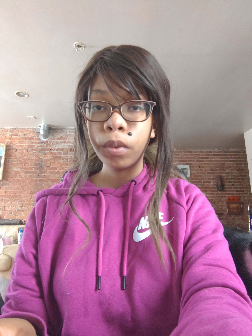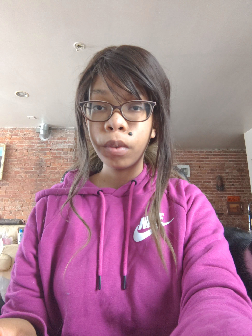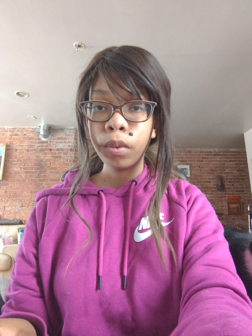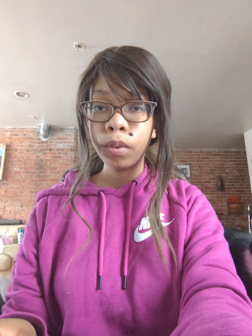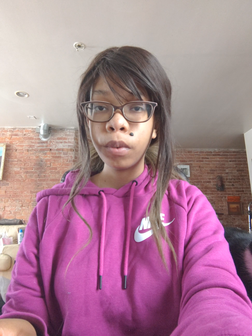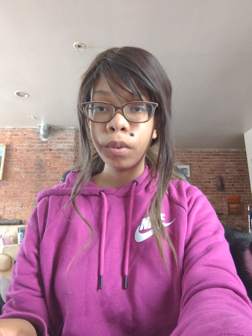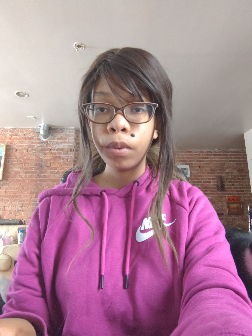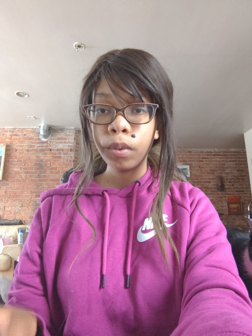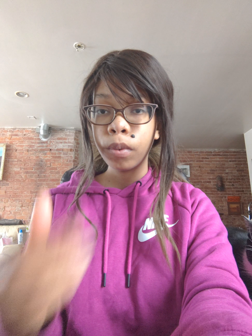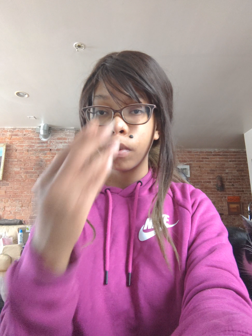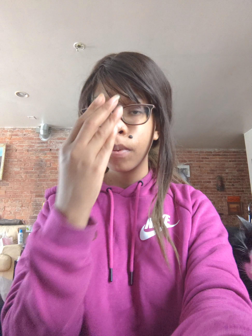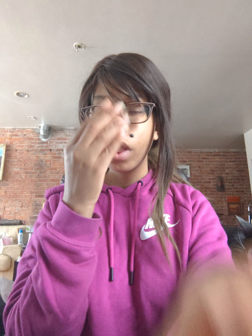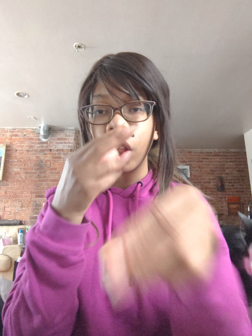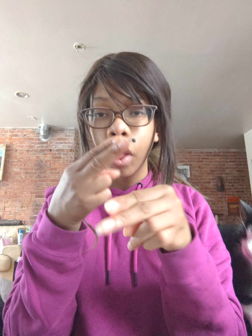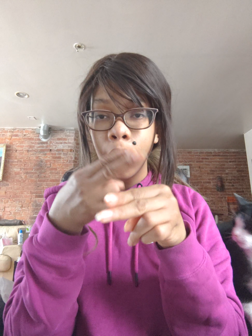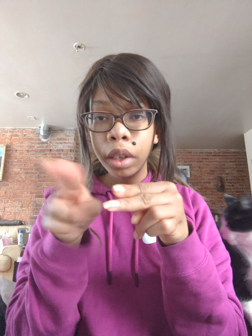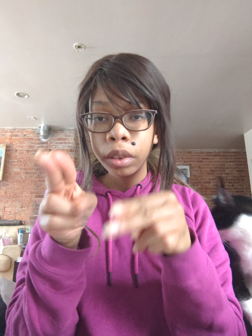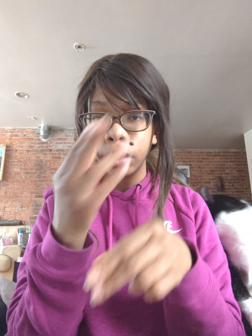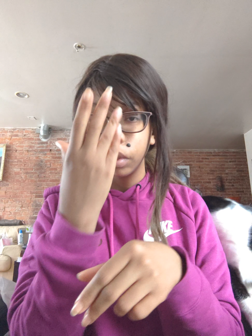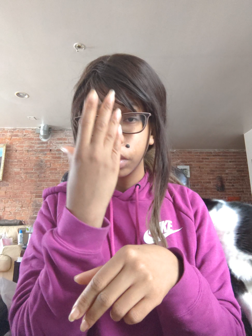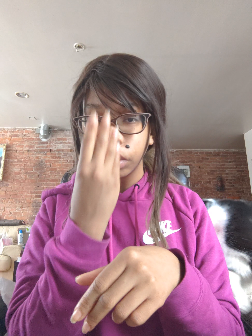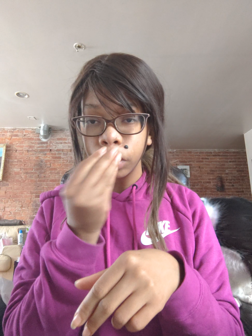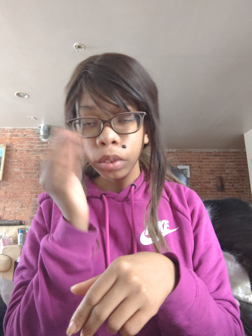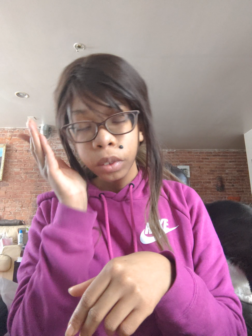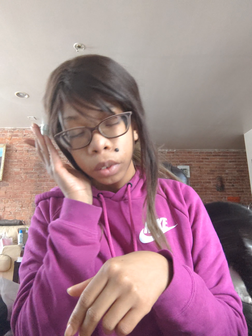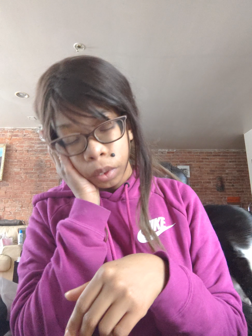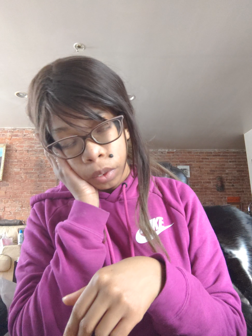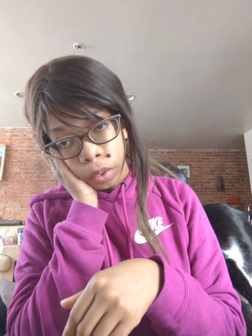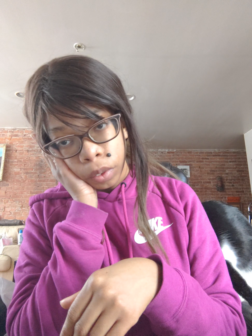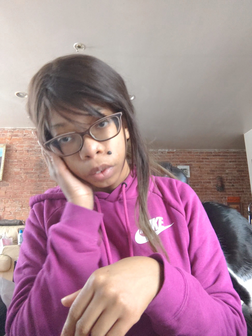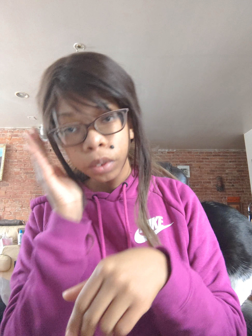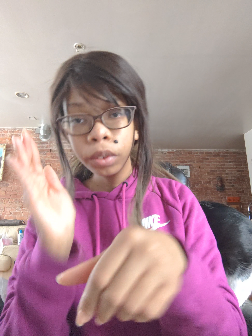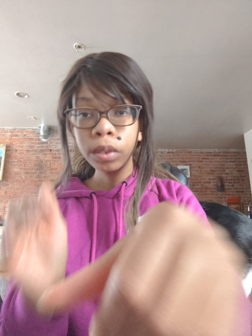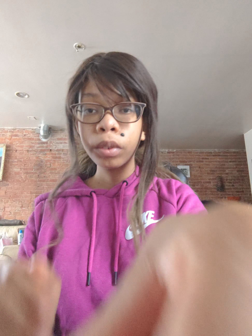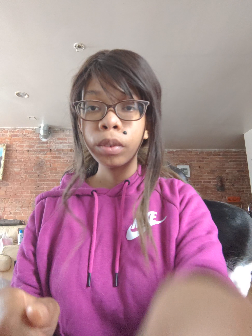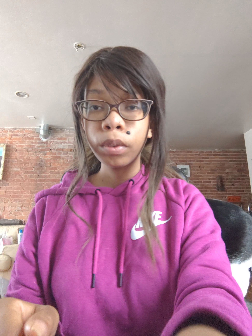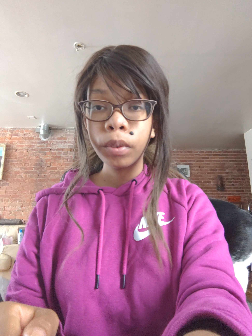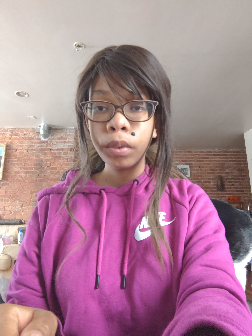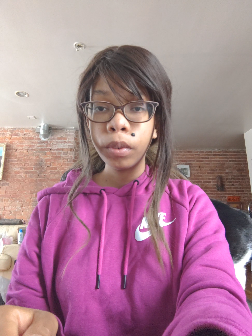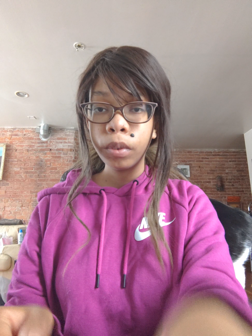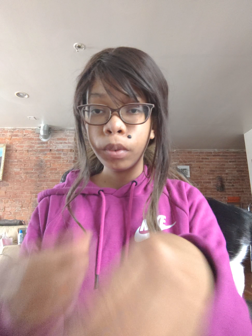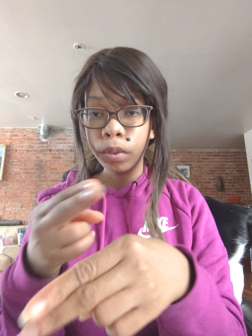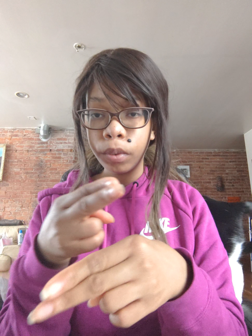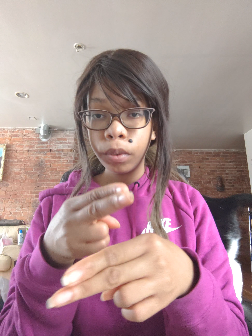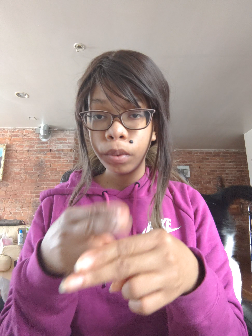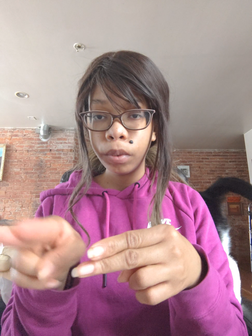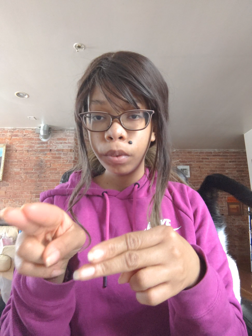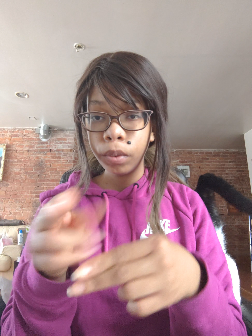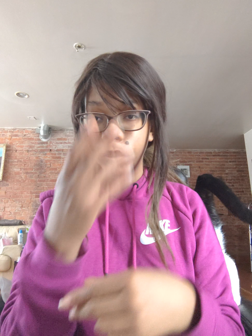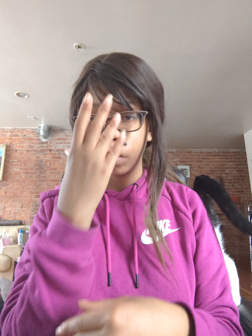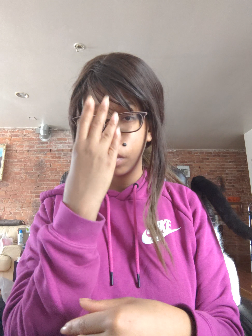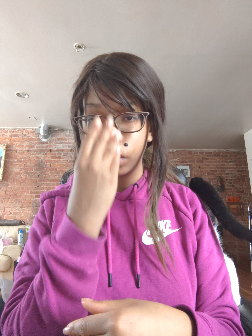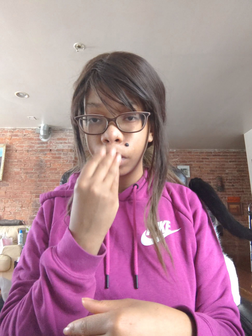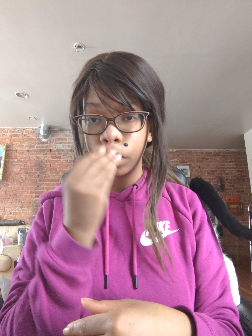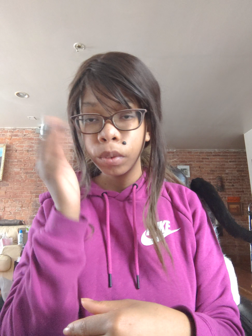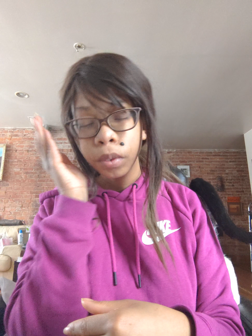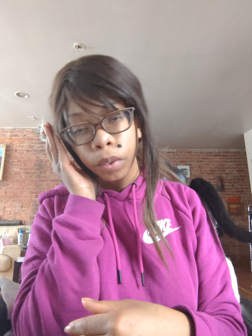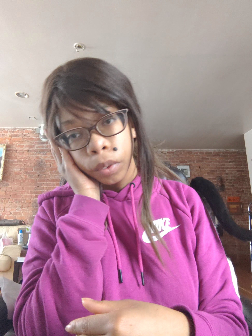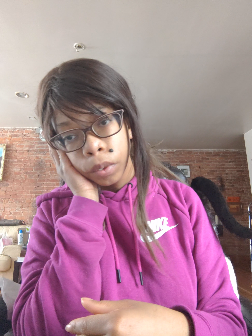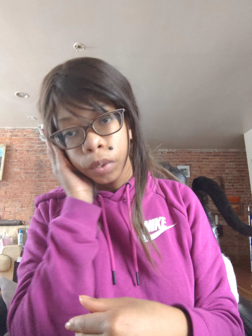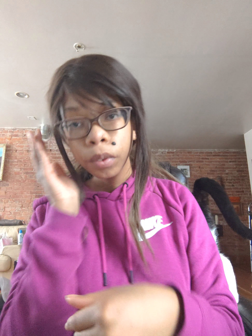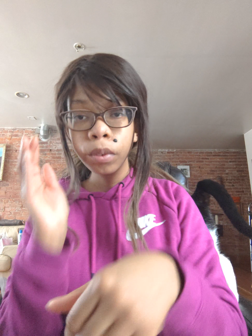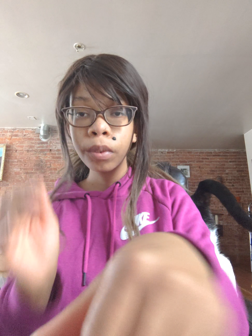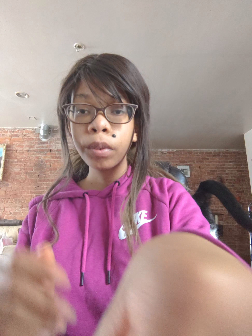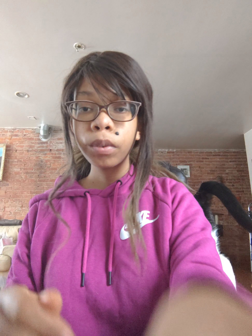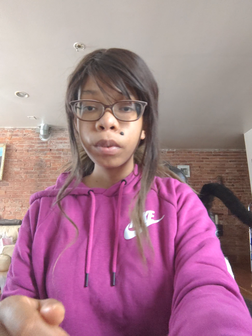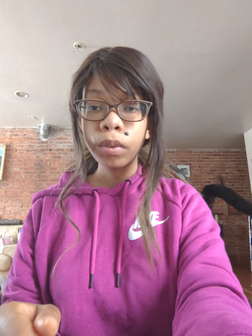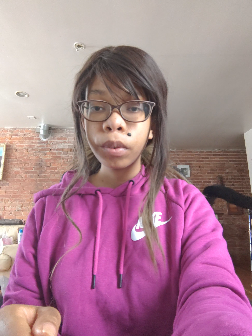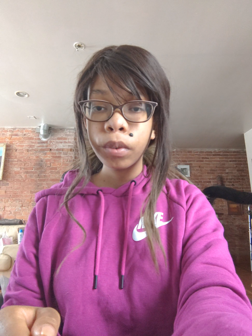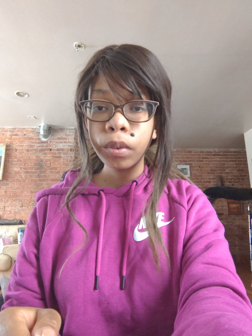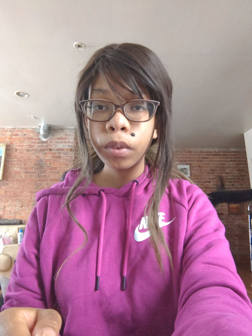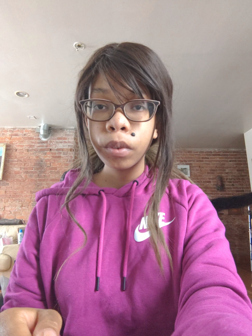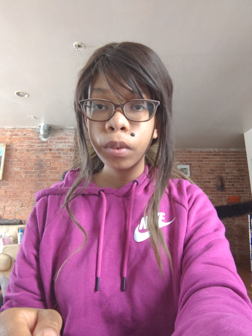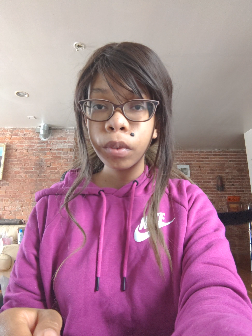nap